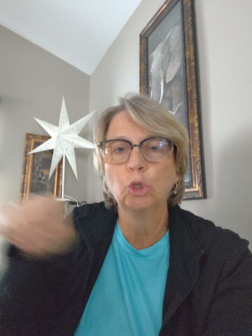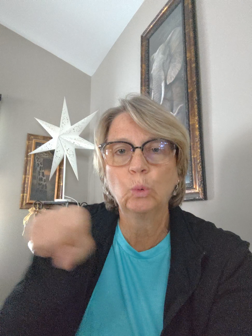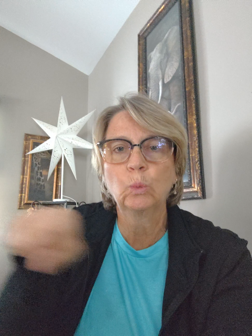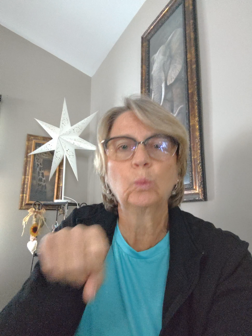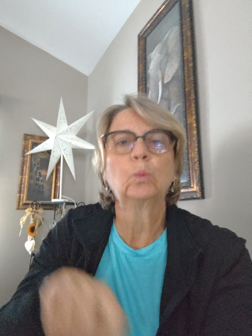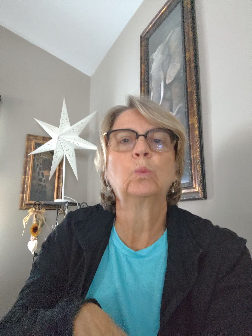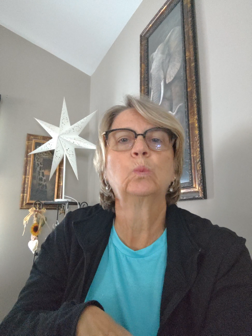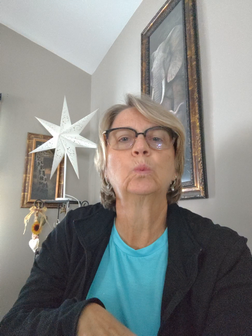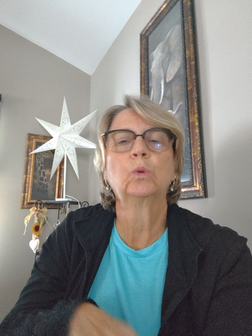shoe